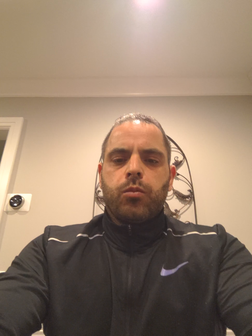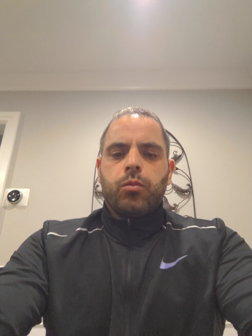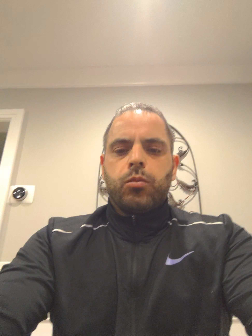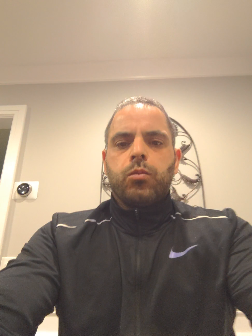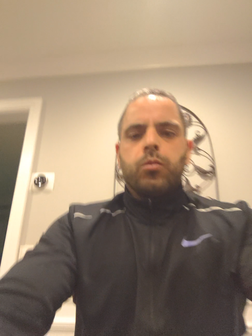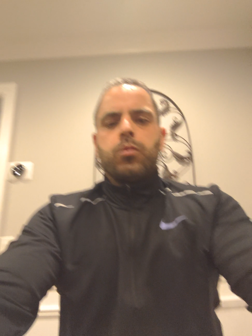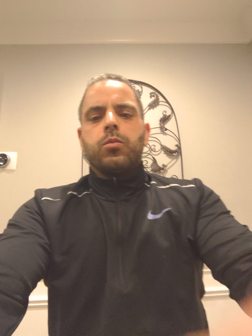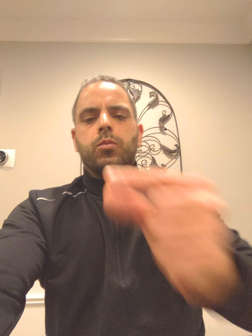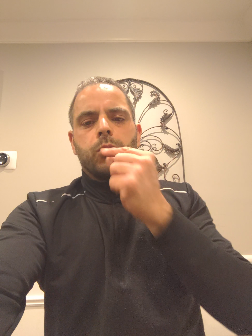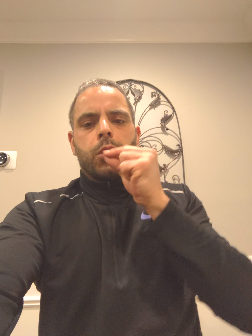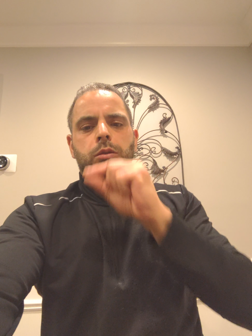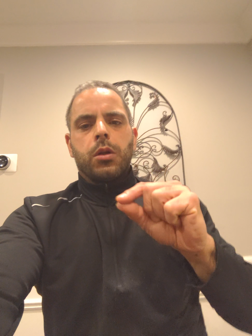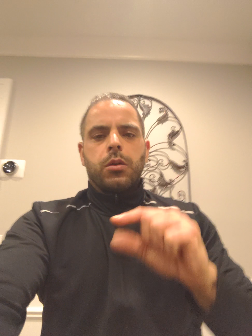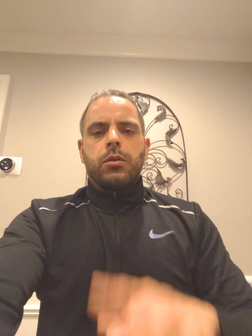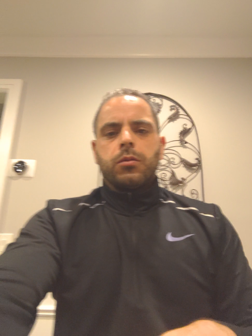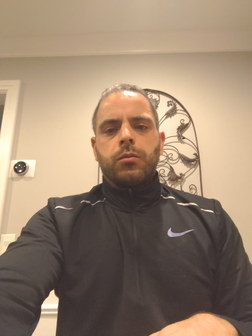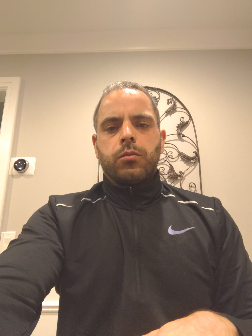pencil